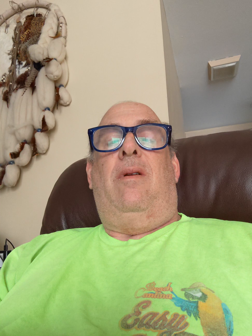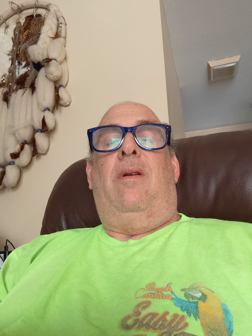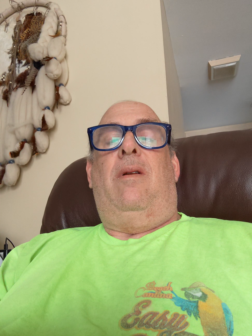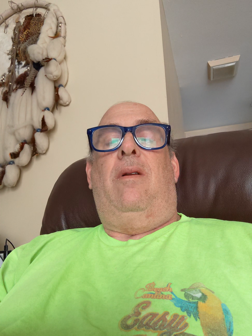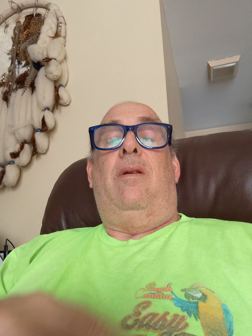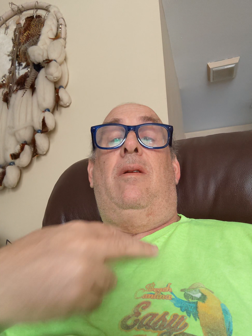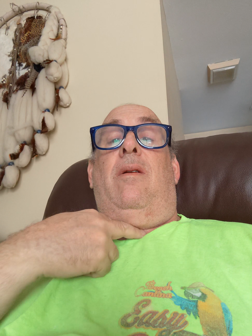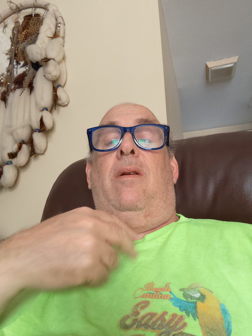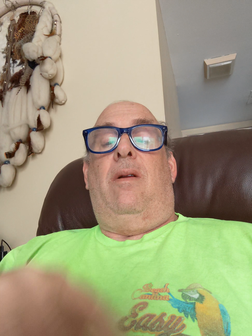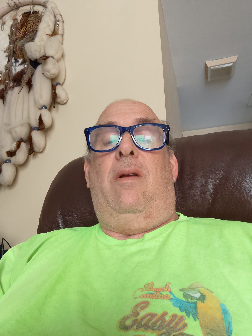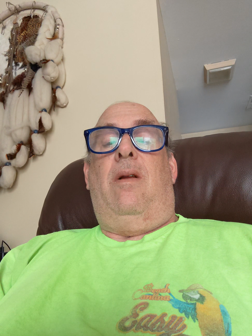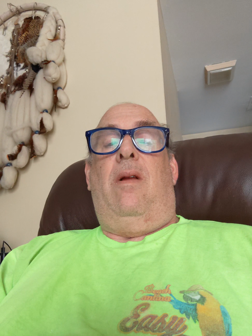stuck